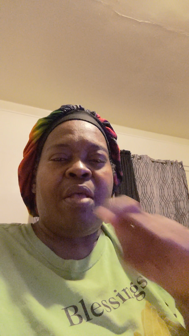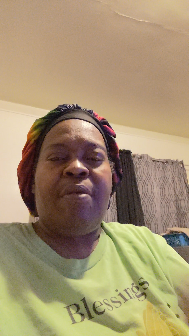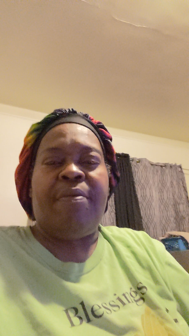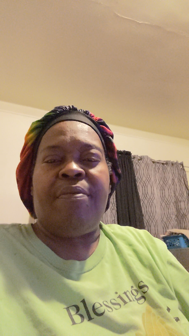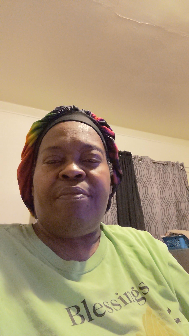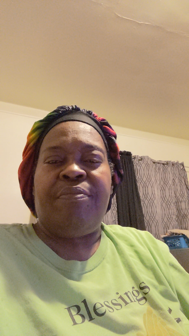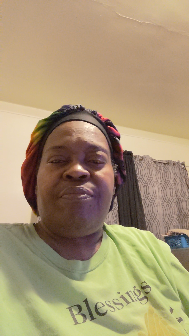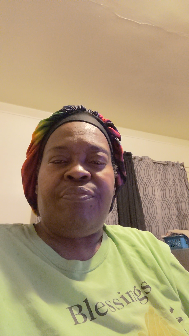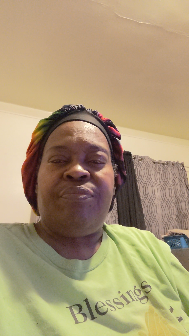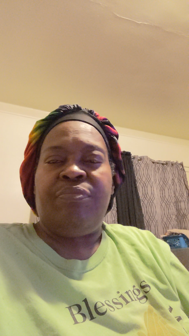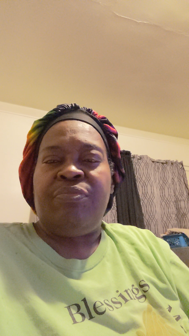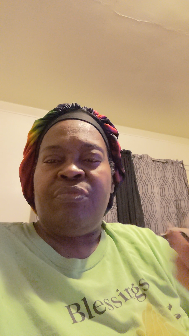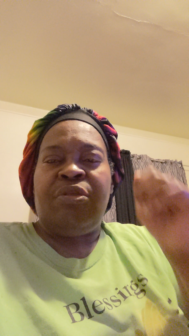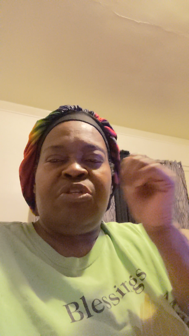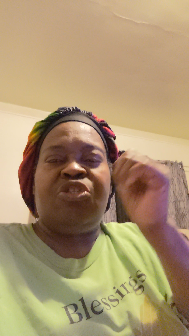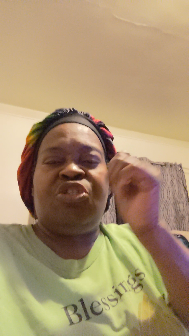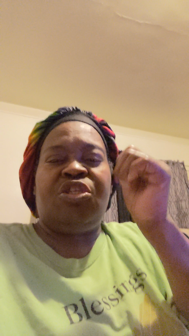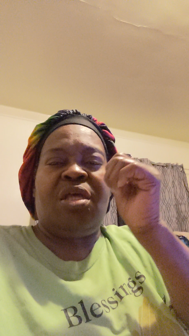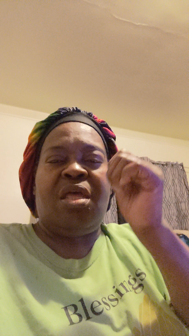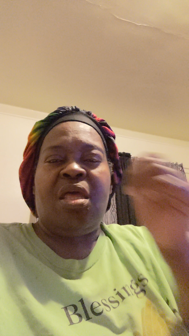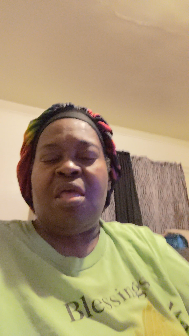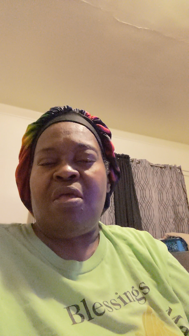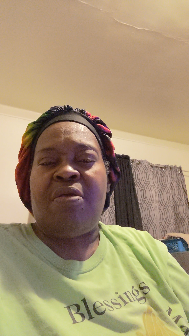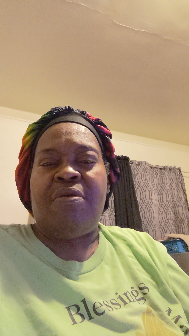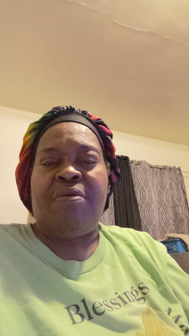shake